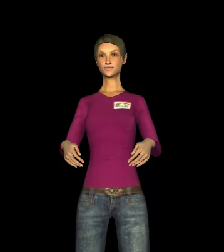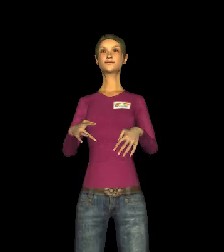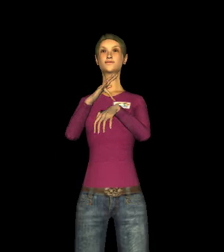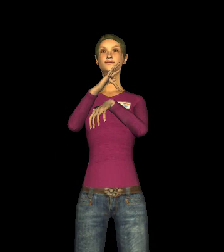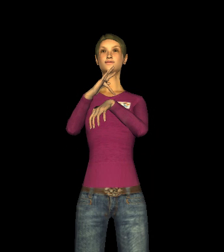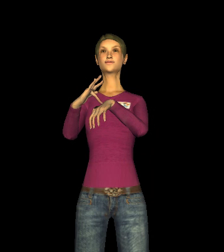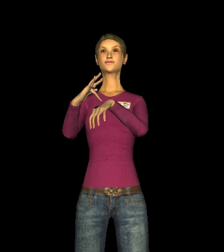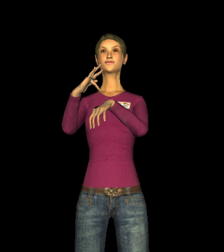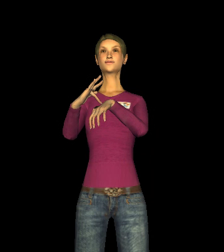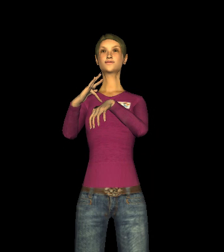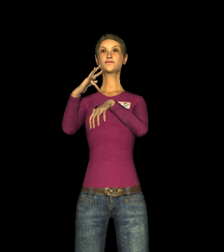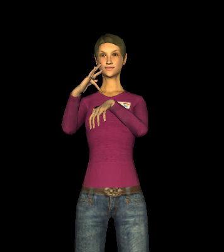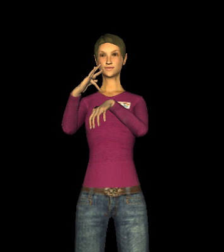يلمس